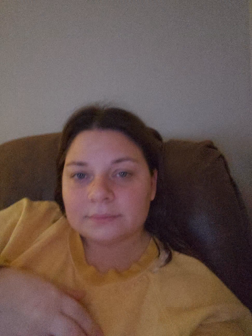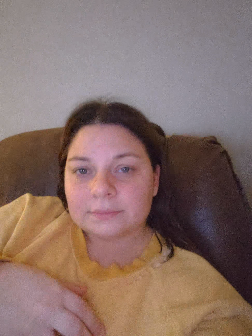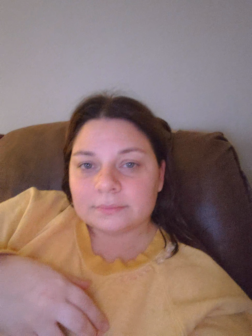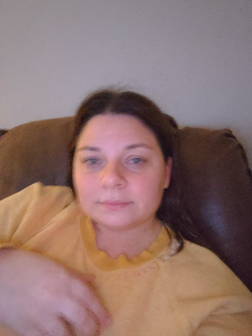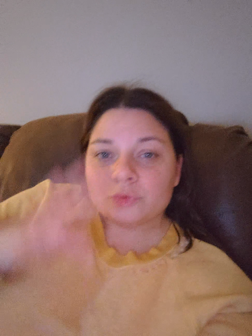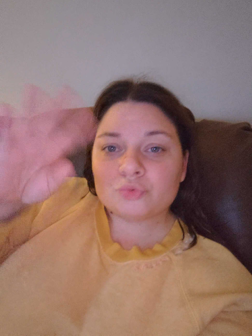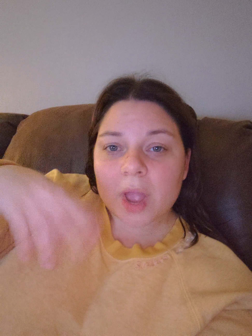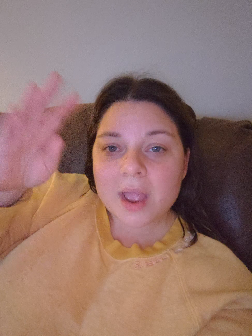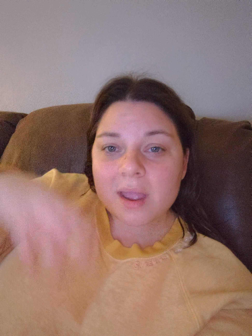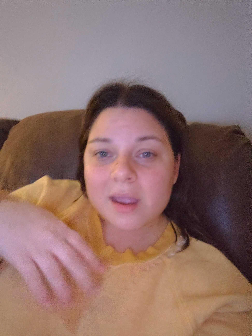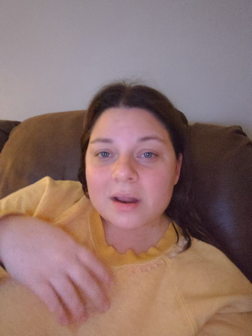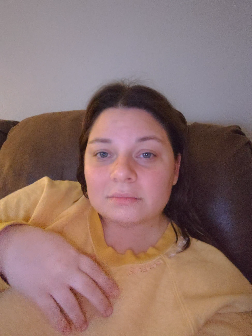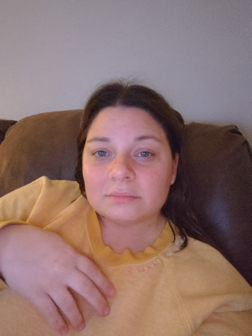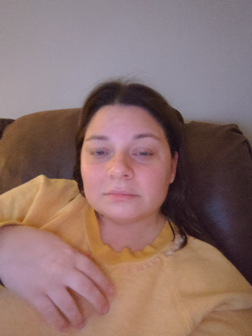rain